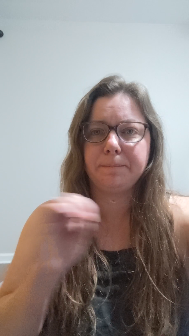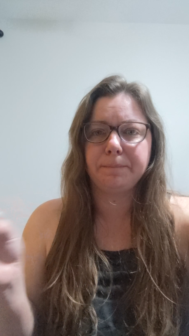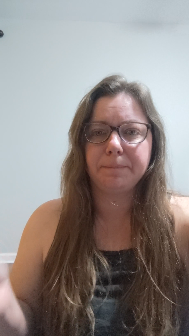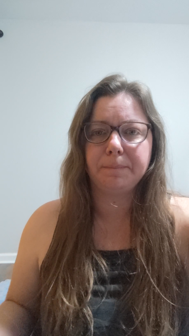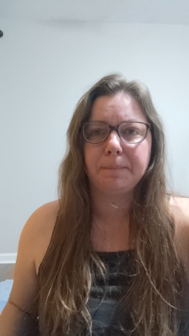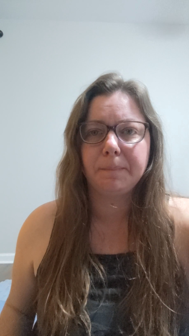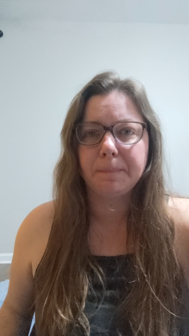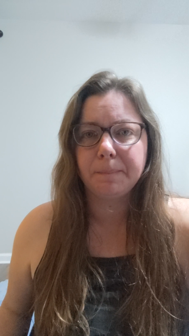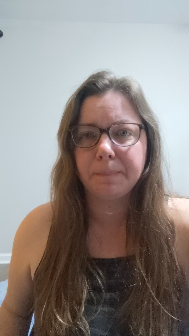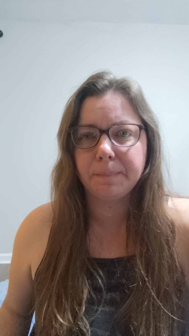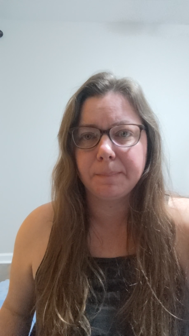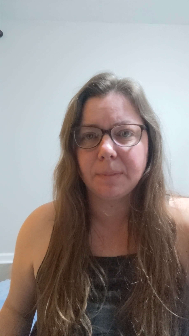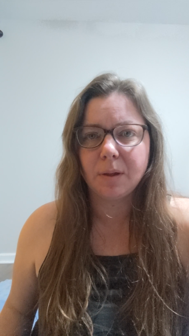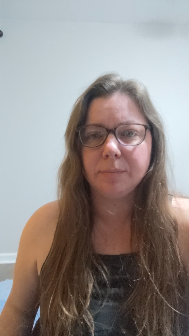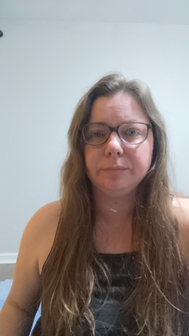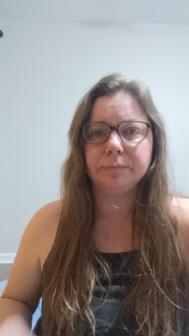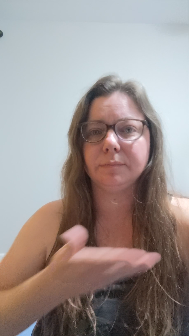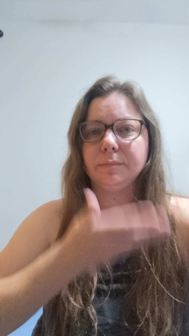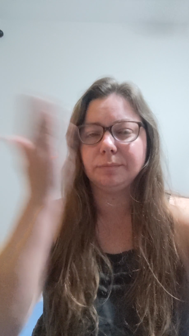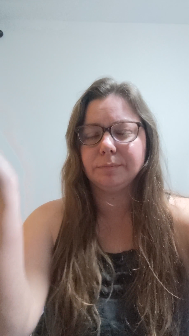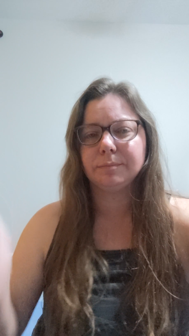all gone